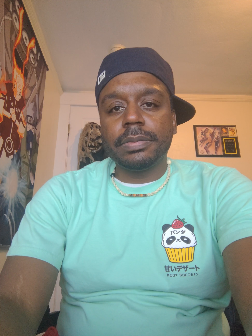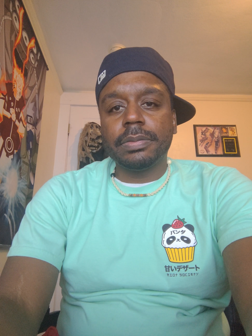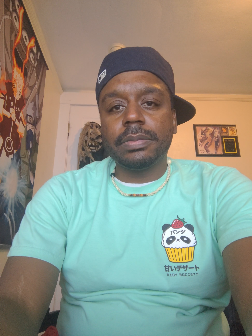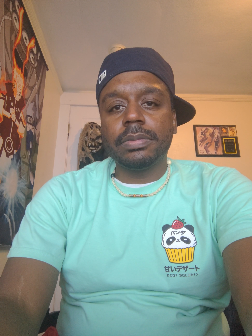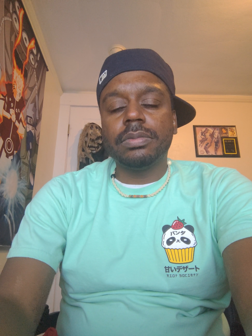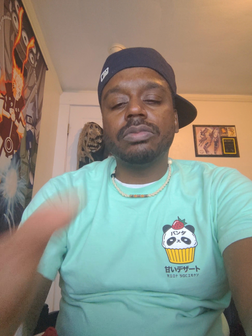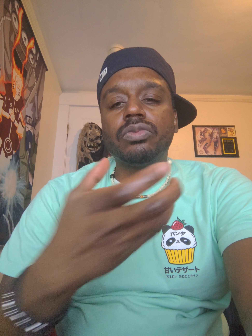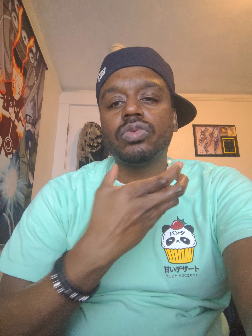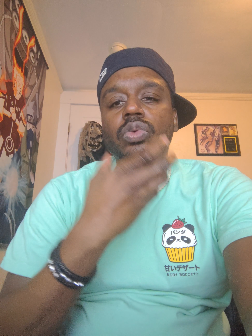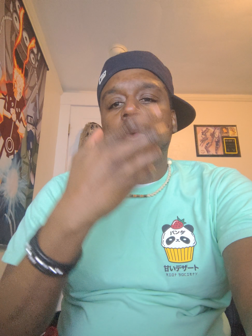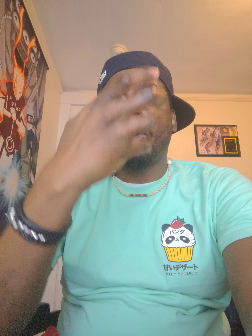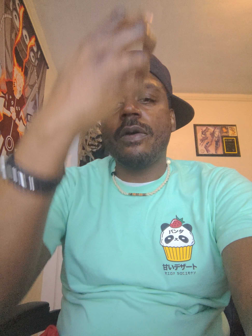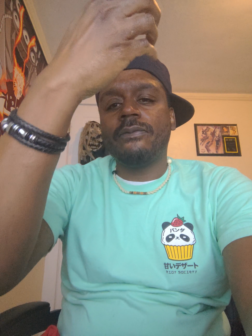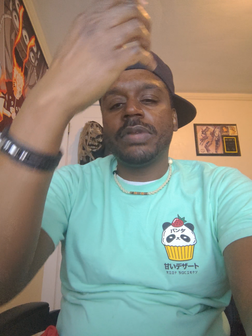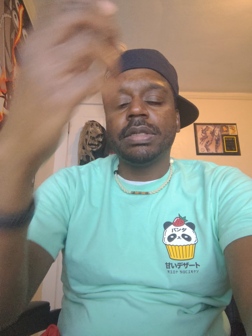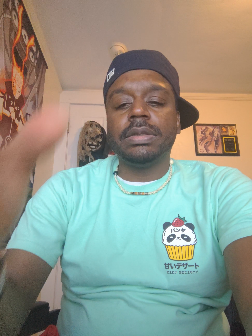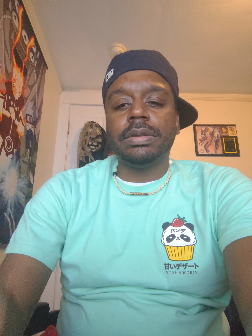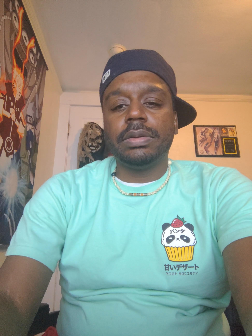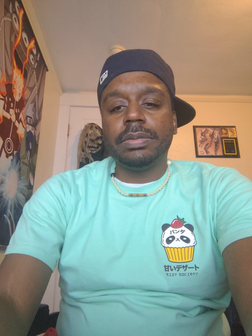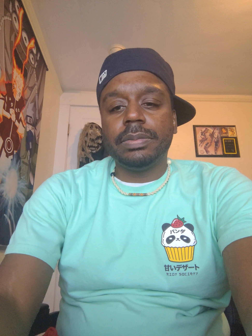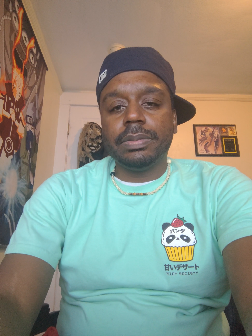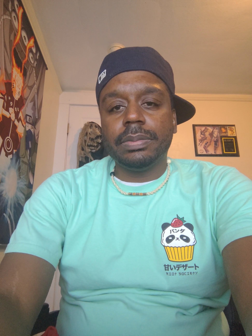giraffe